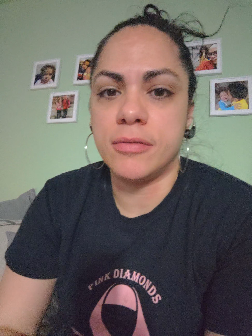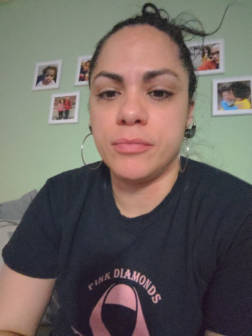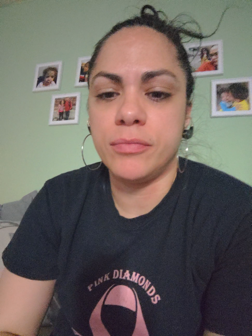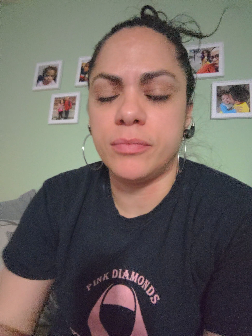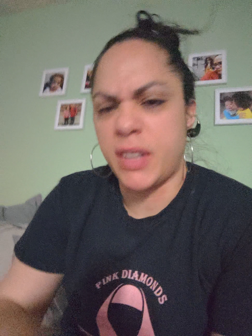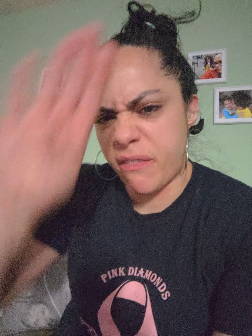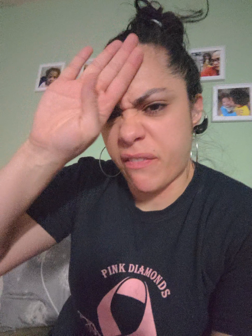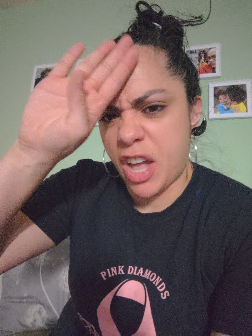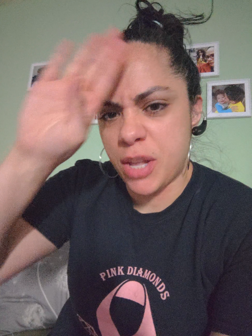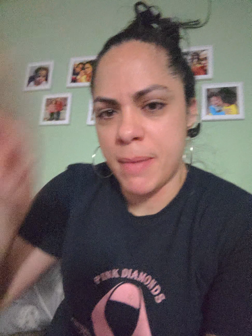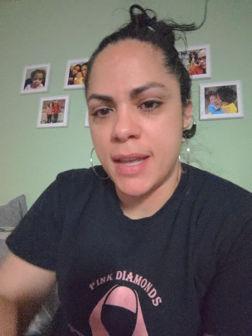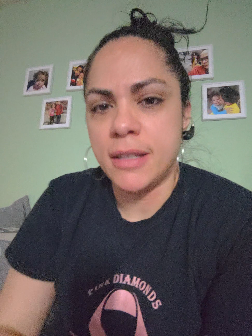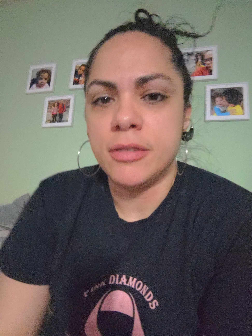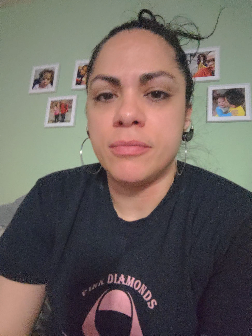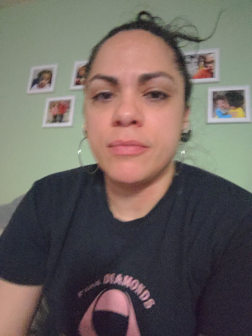fireman